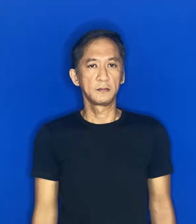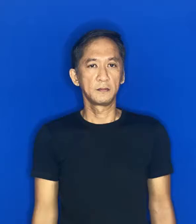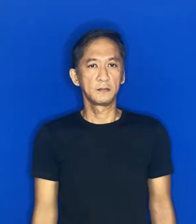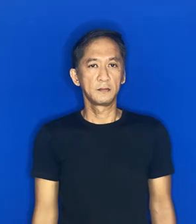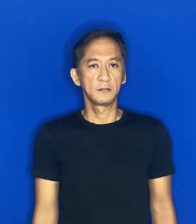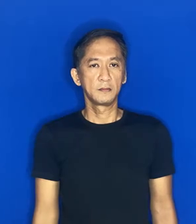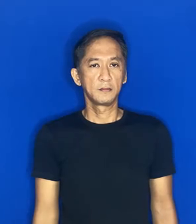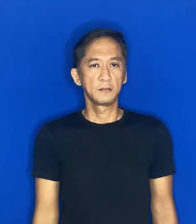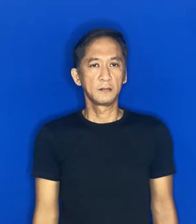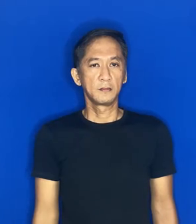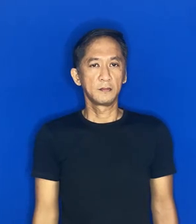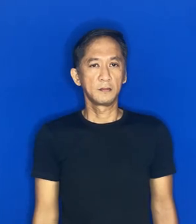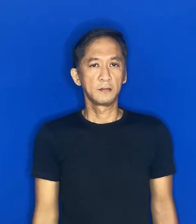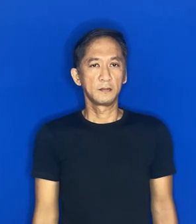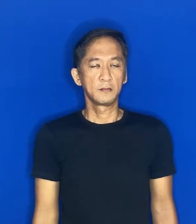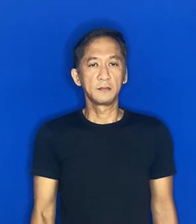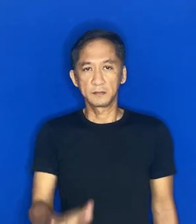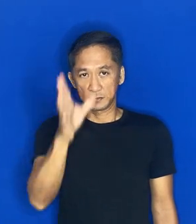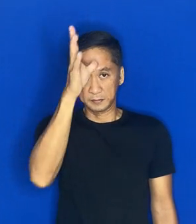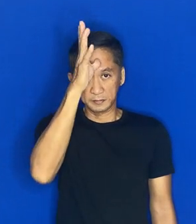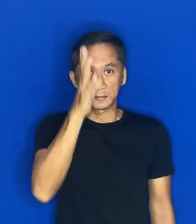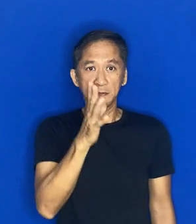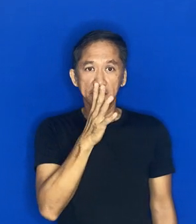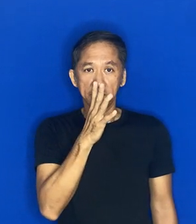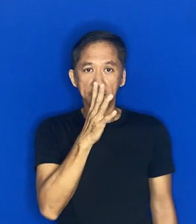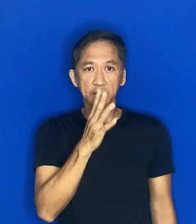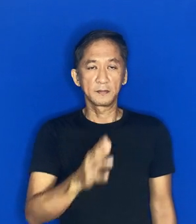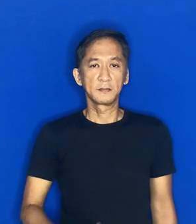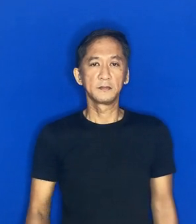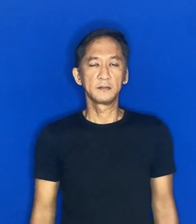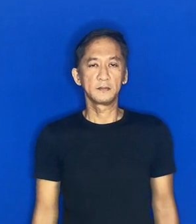parents